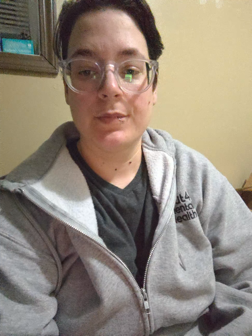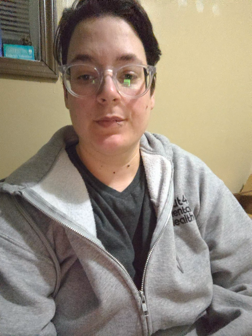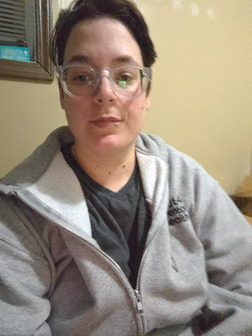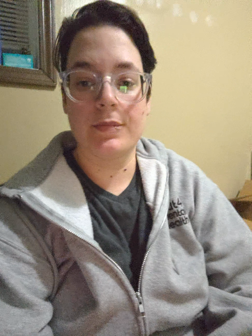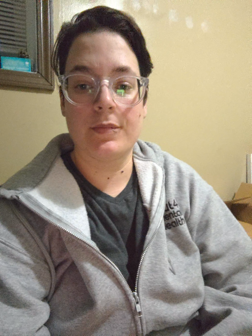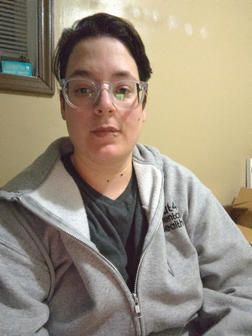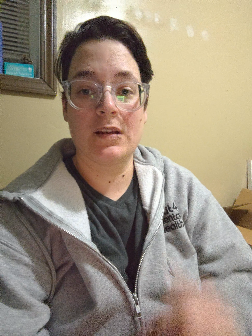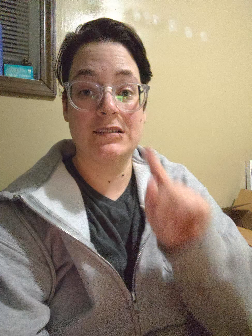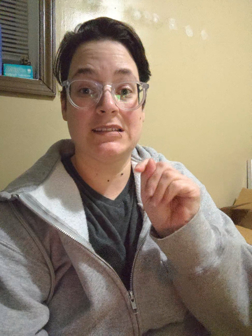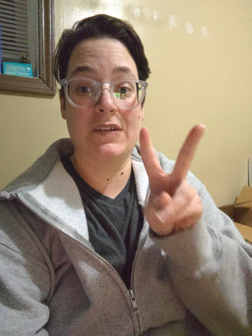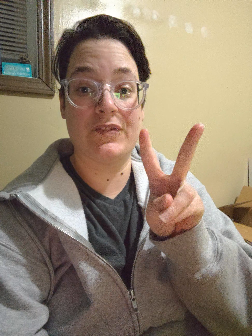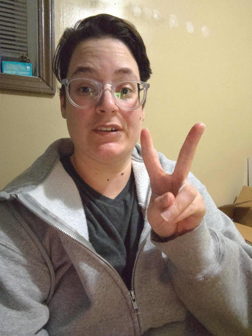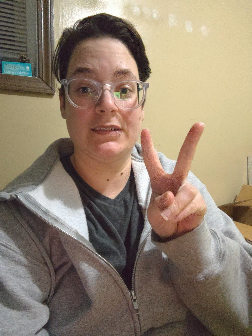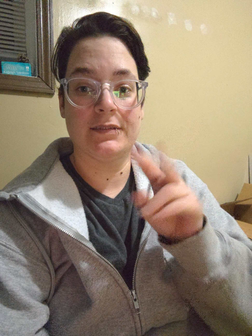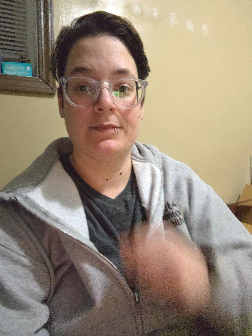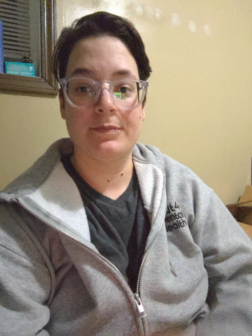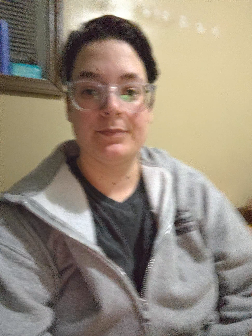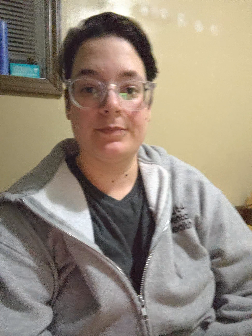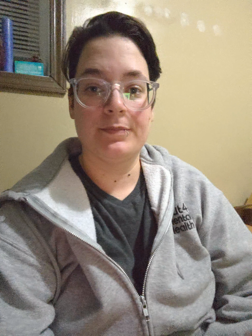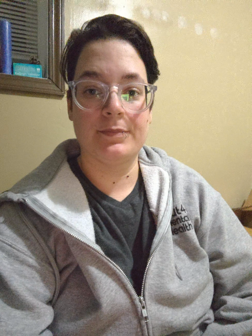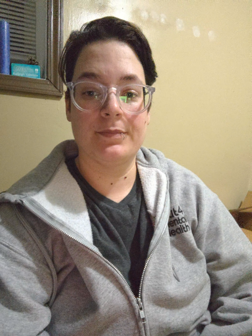TV